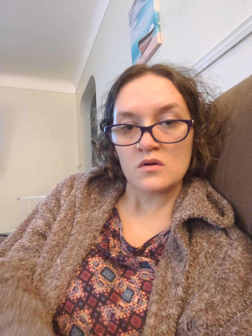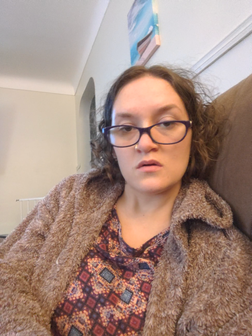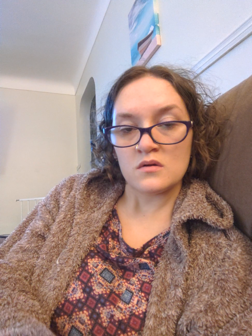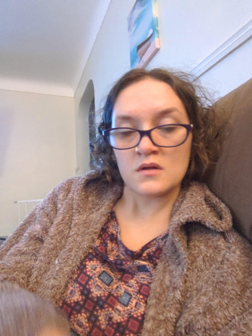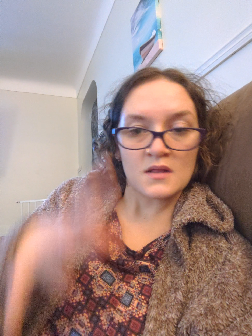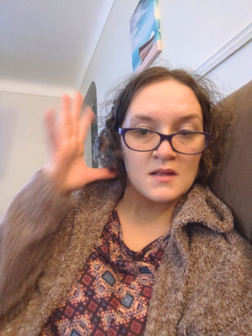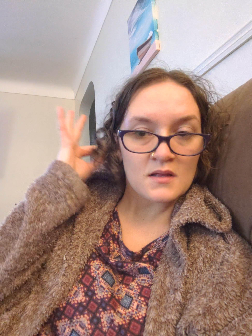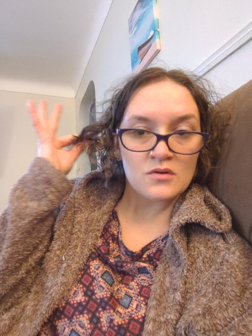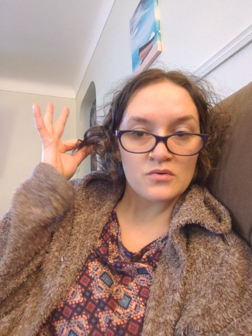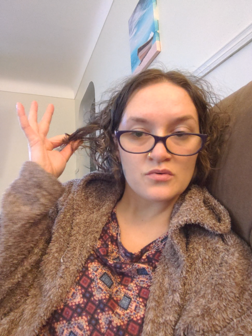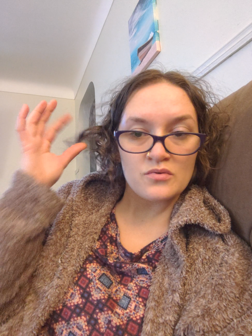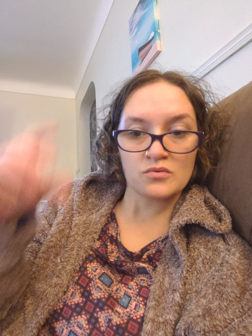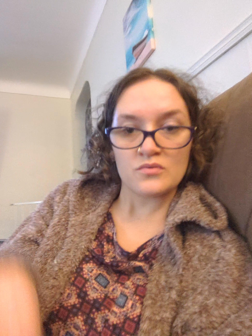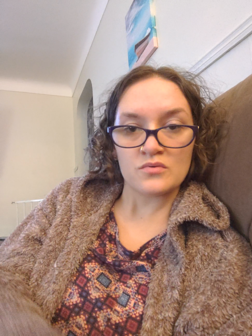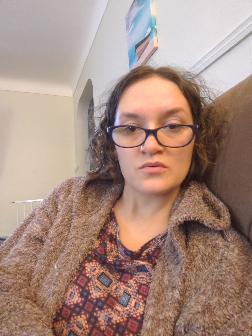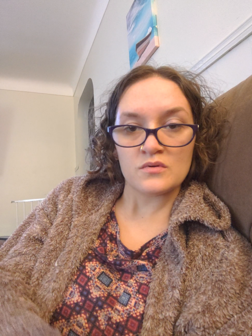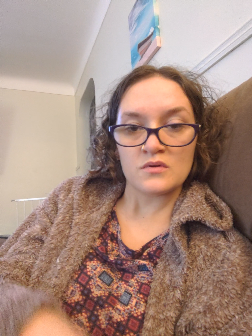hair